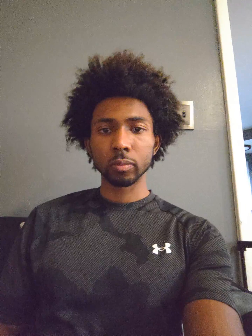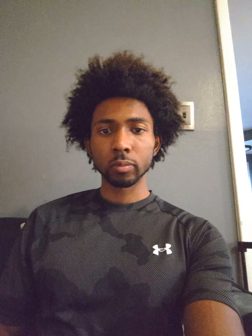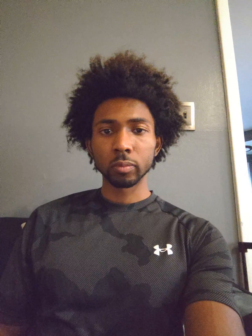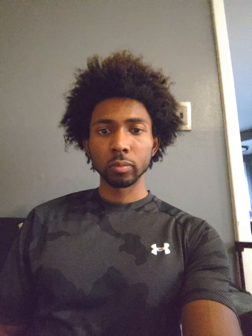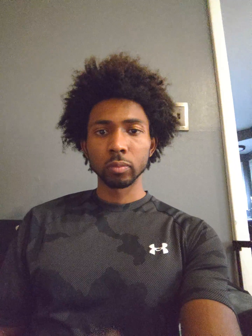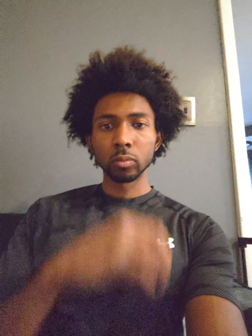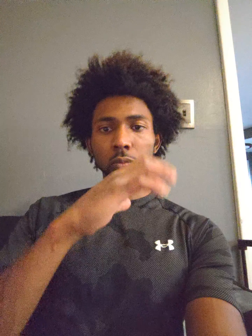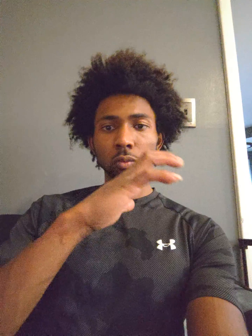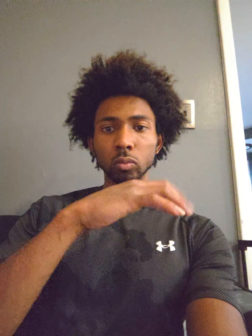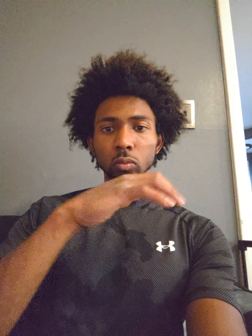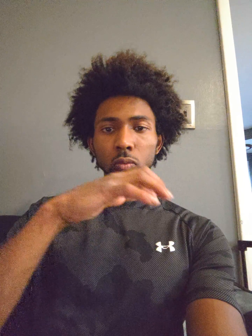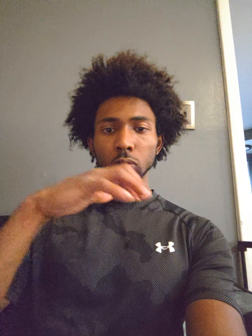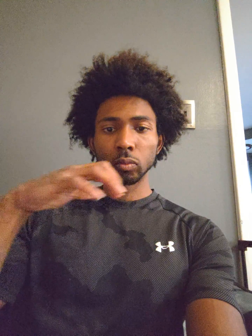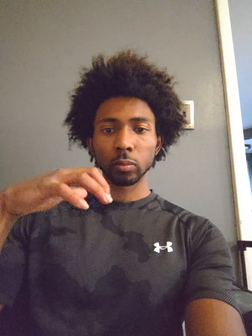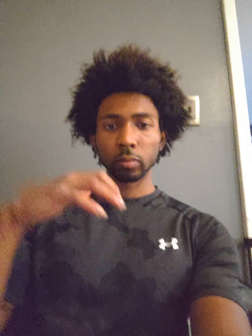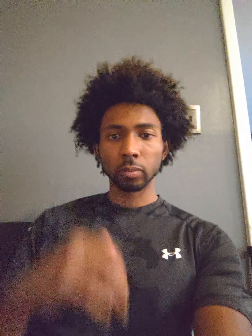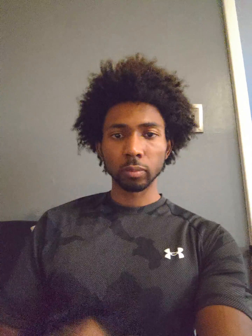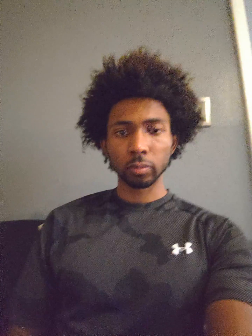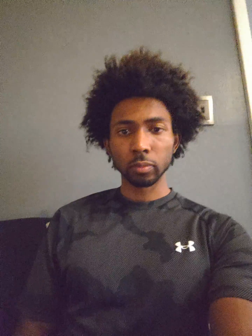grapes